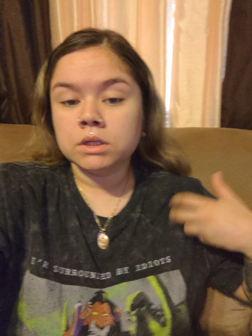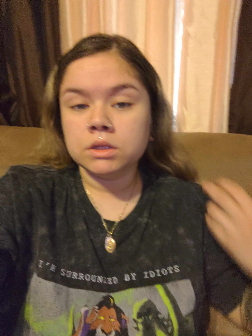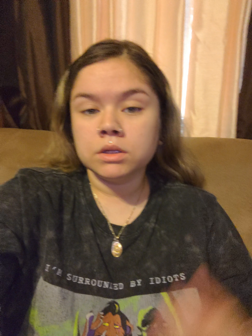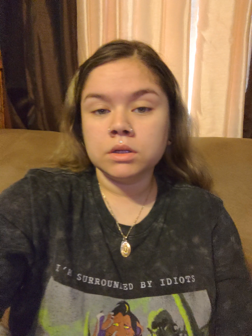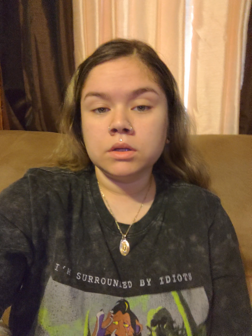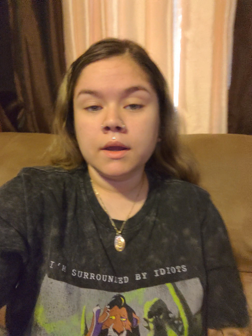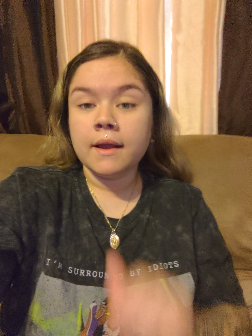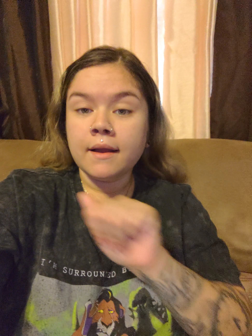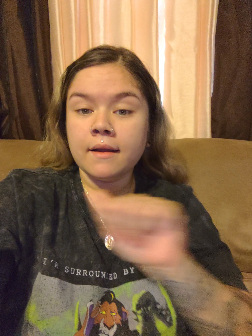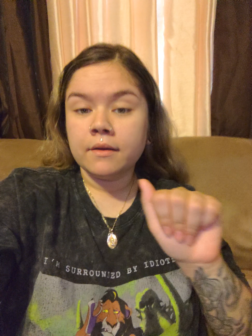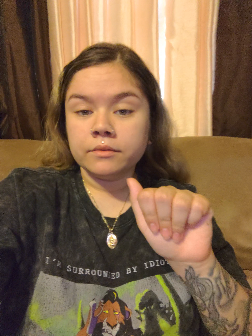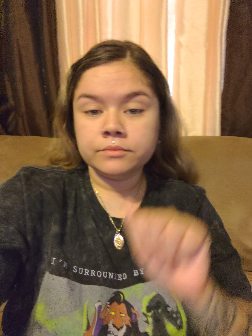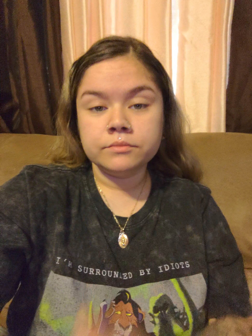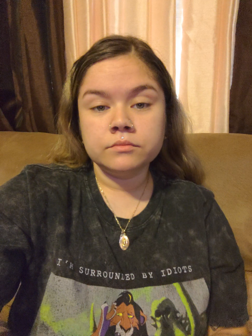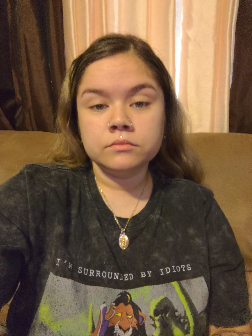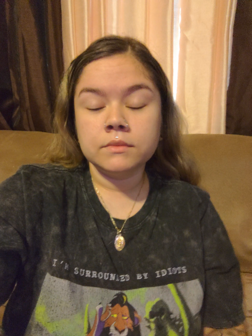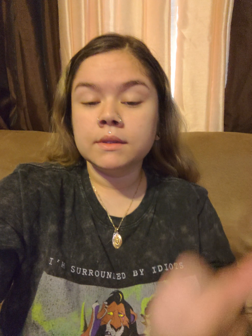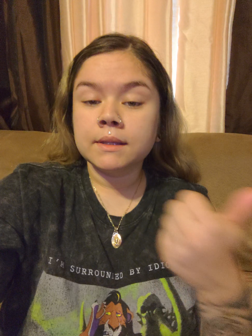a